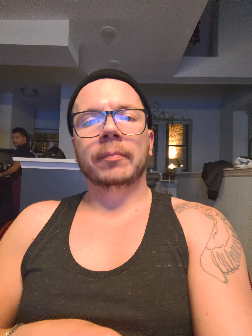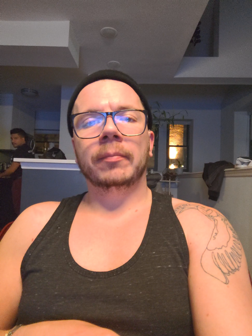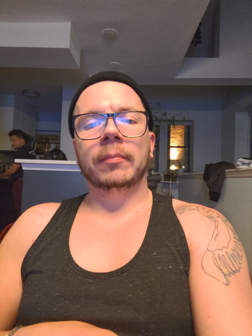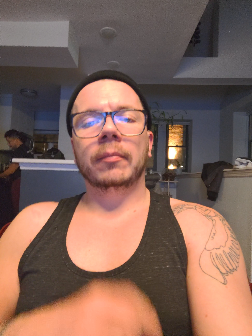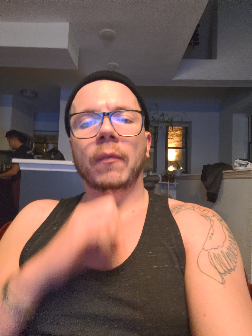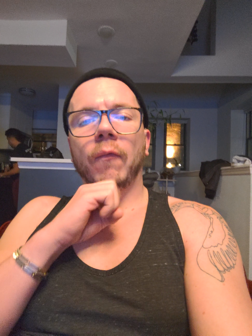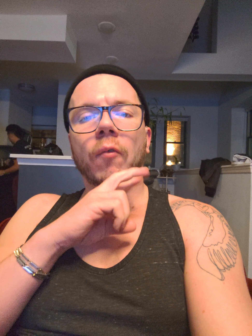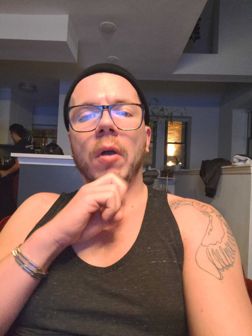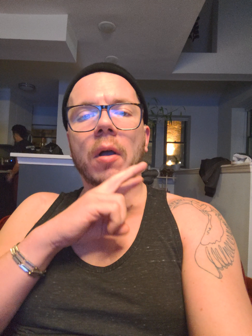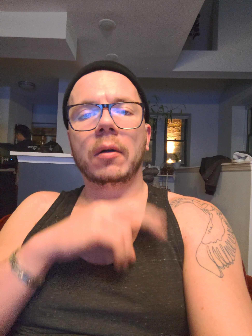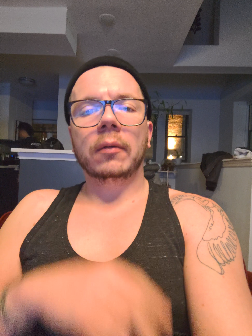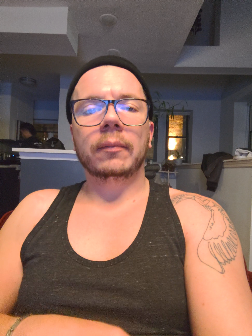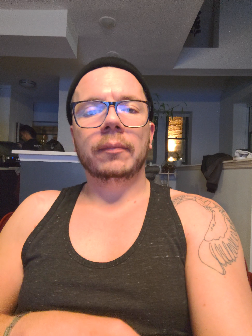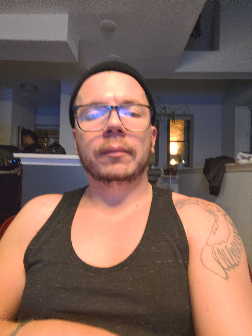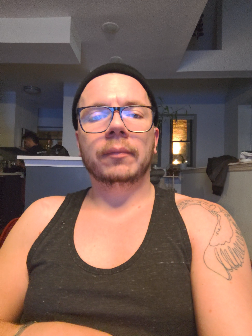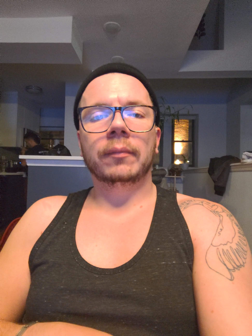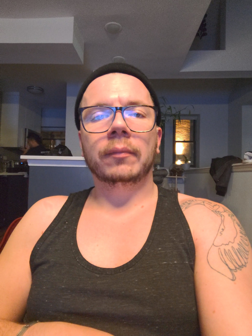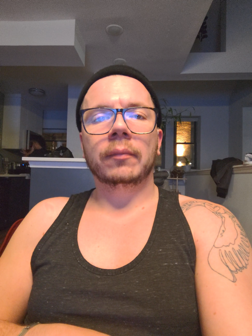frog